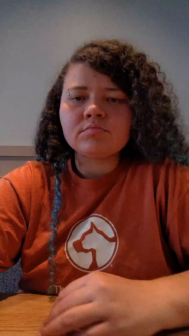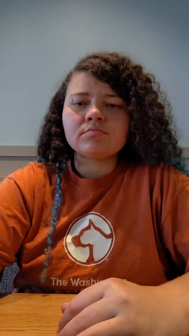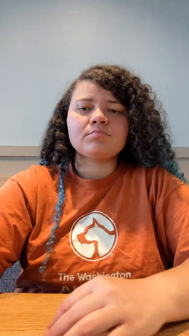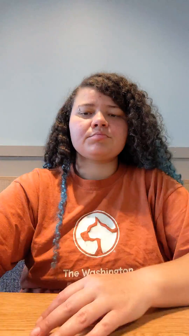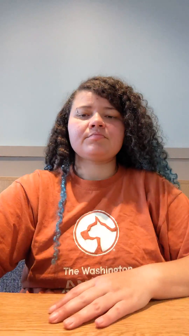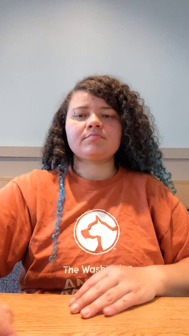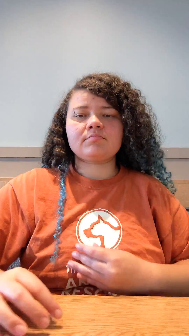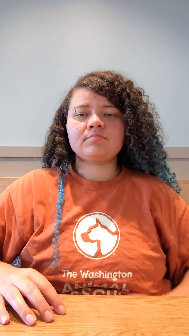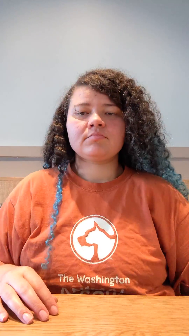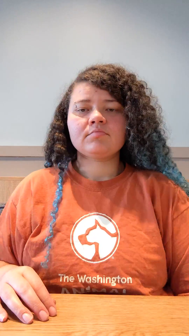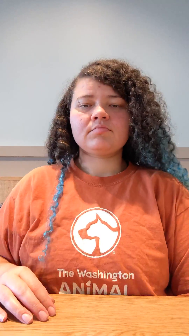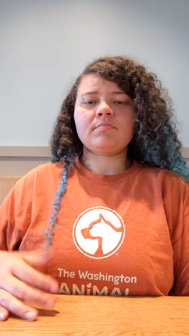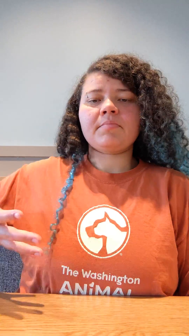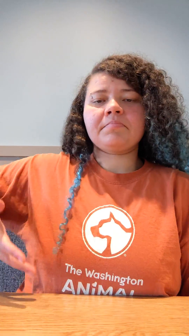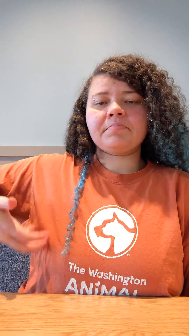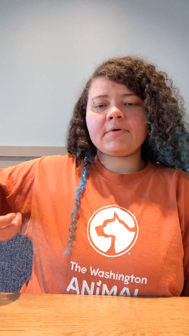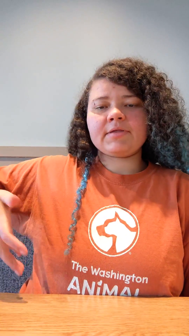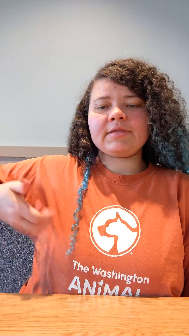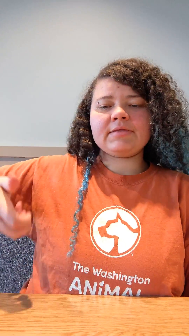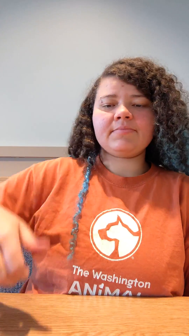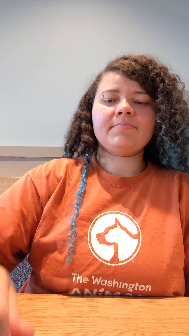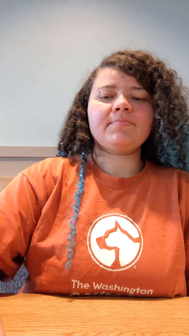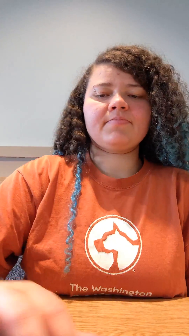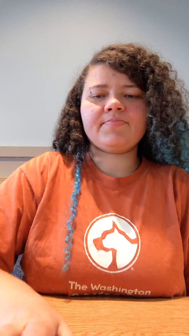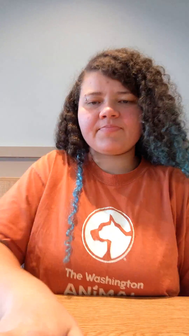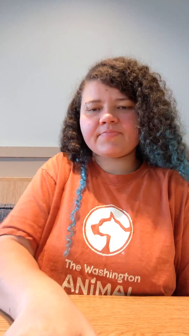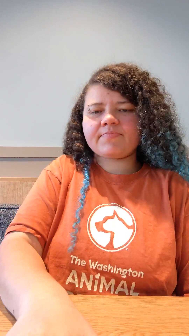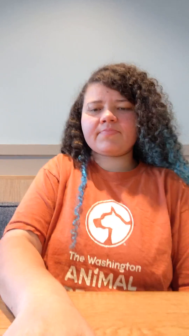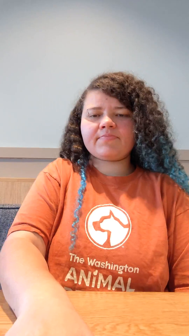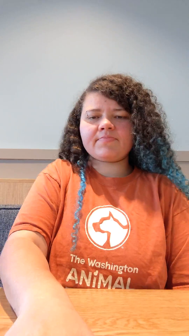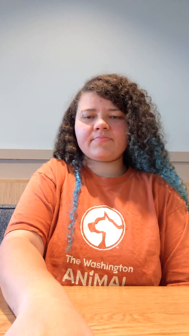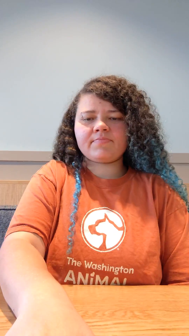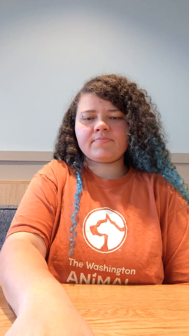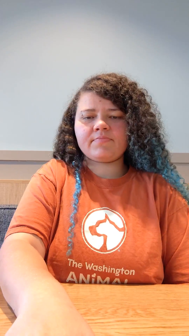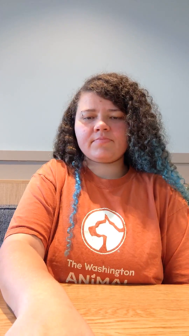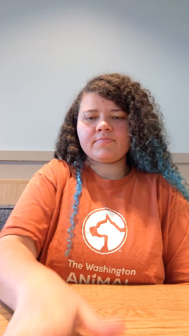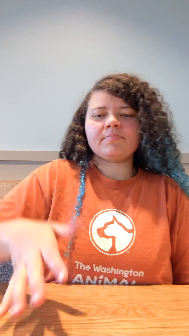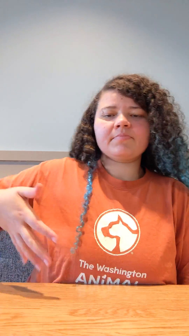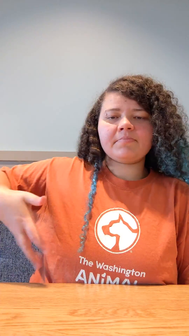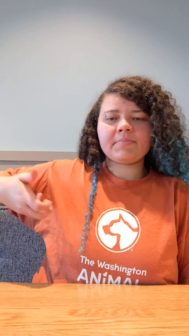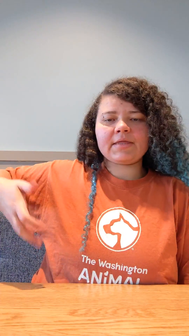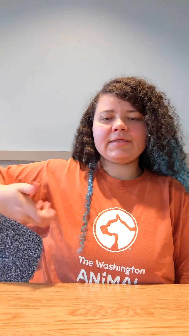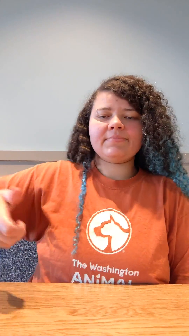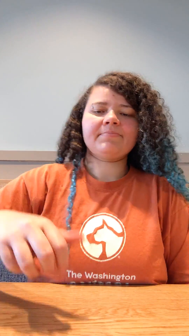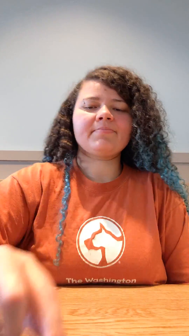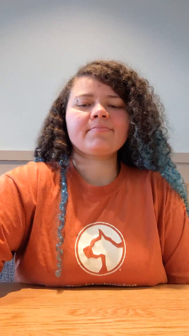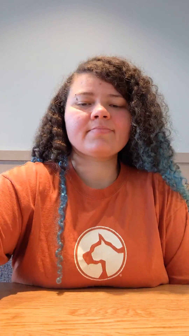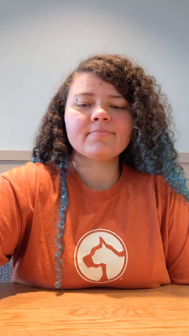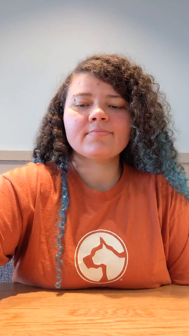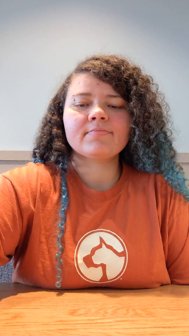monkey